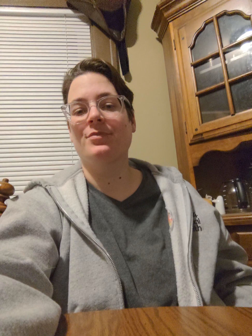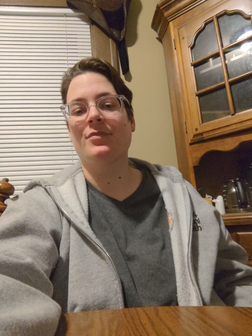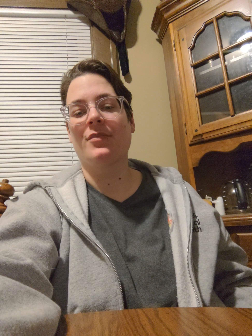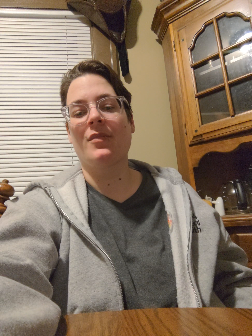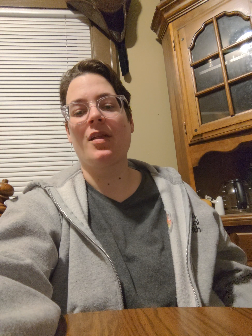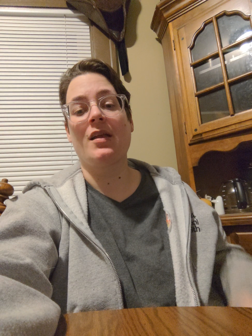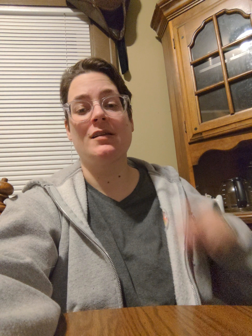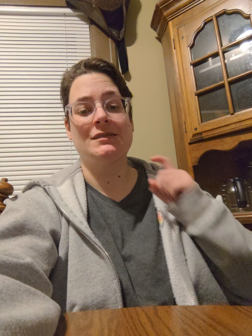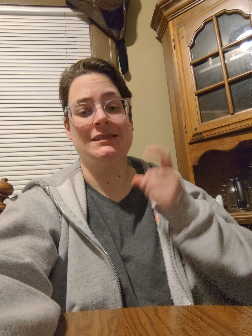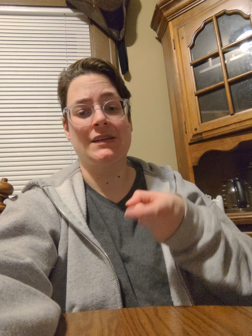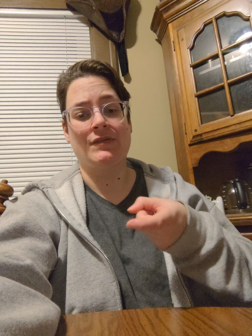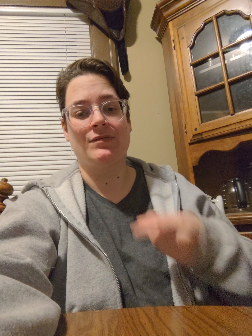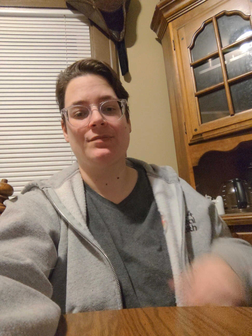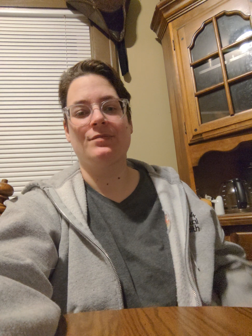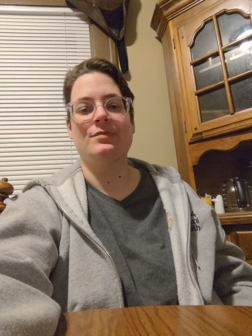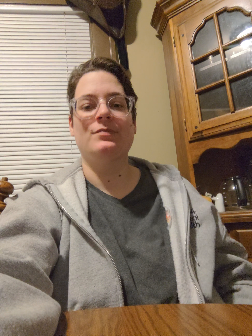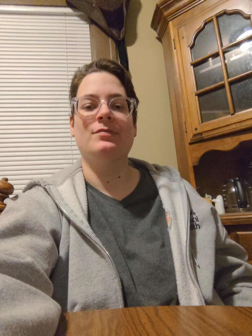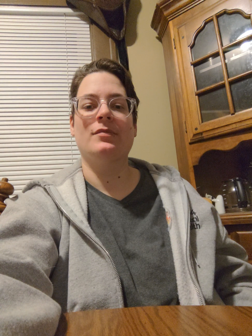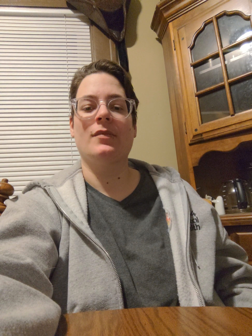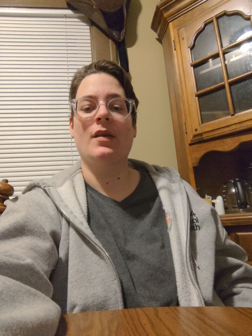gift